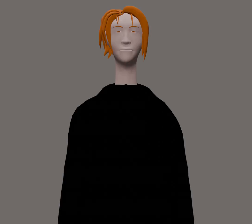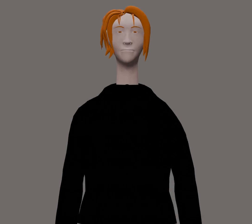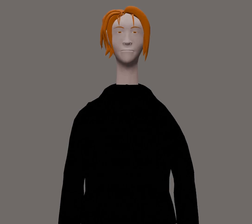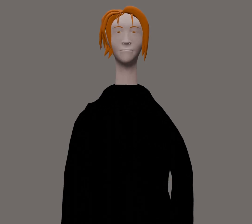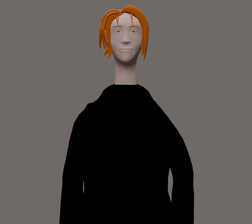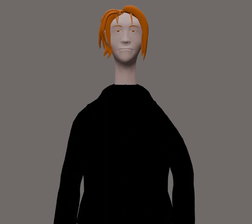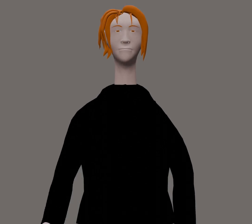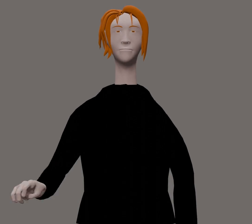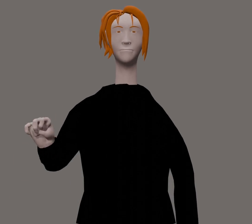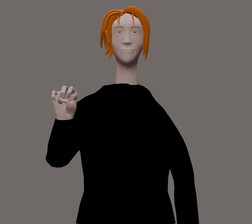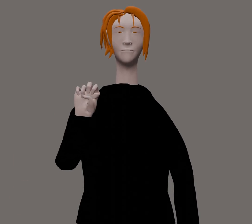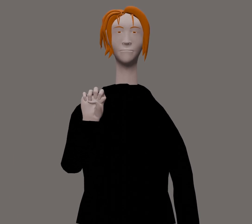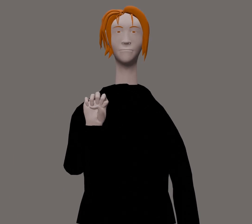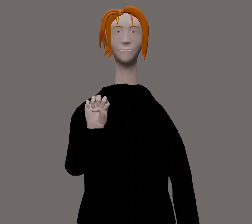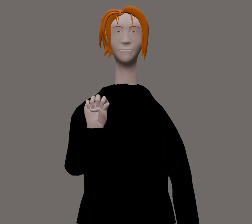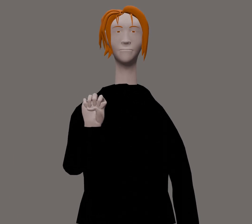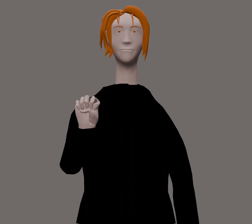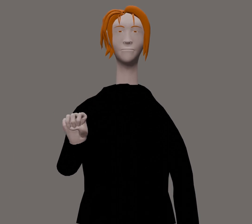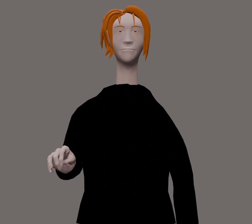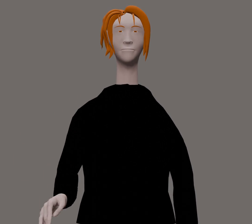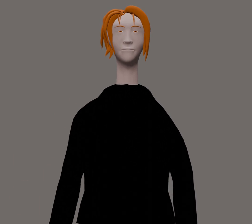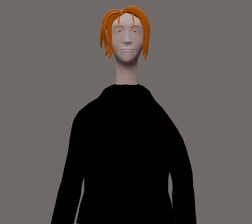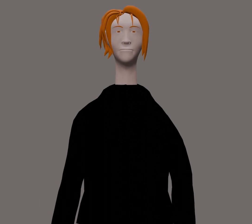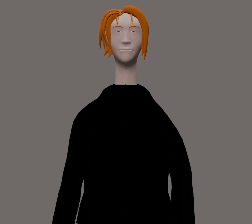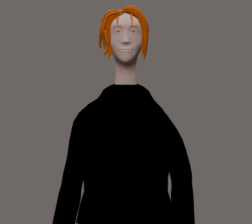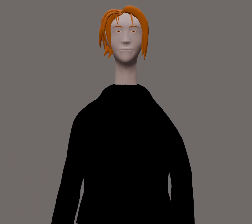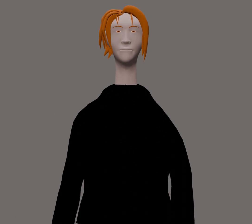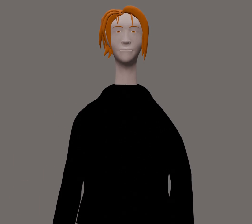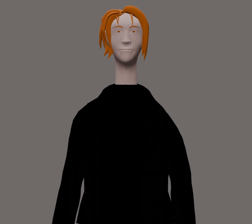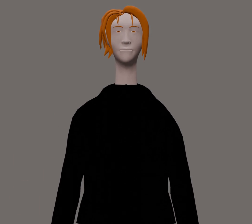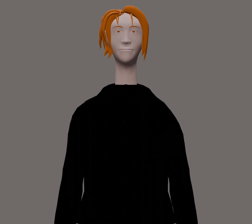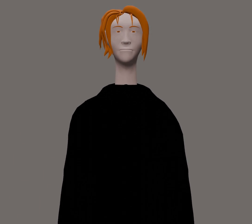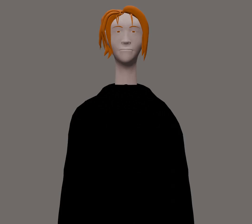E